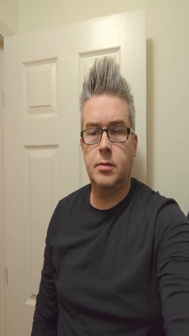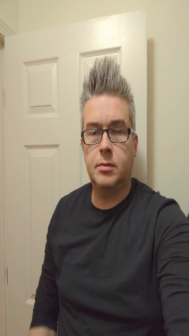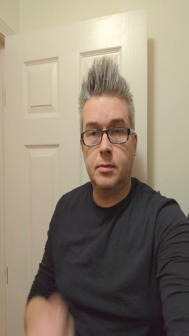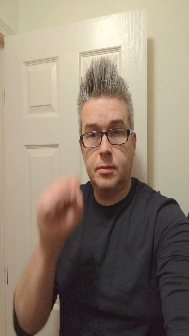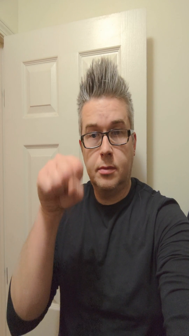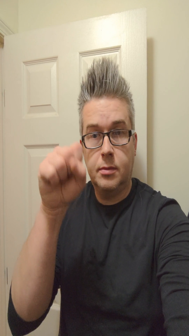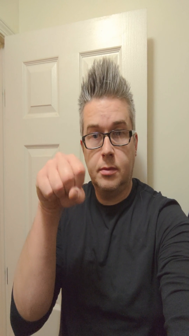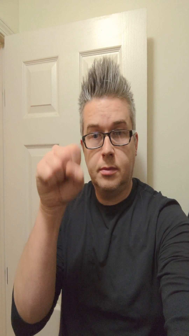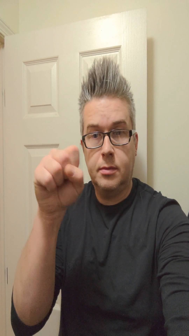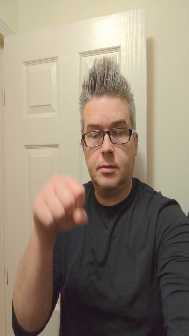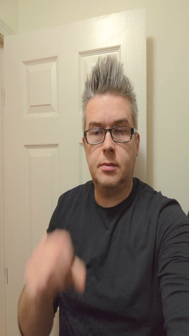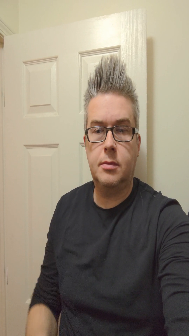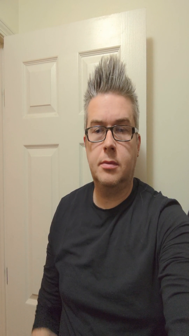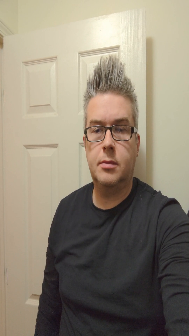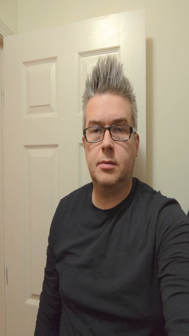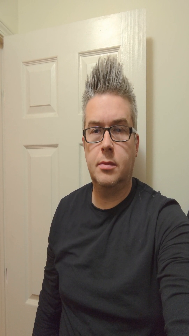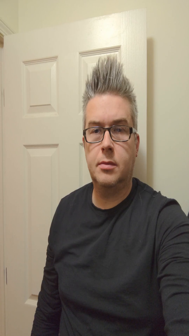yes